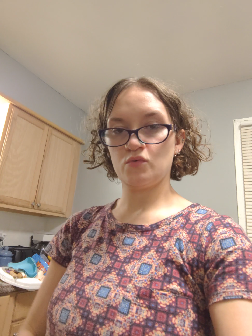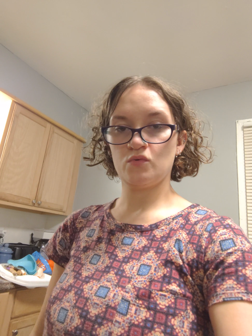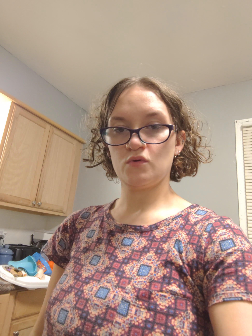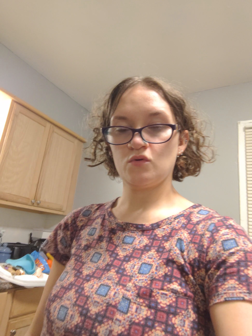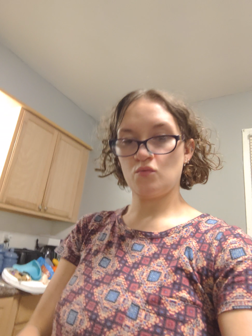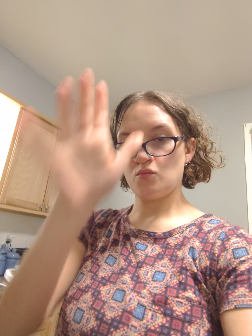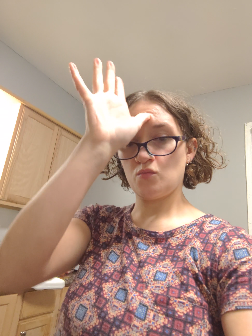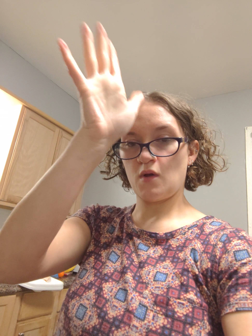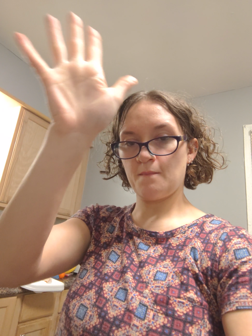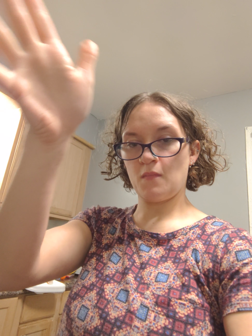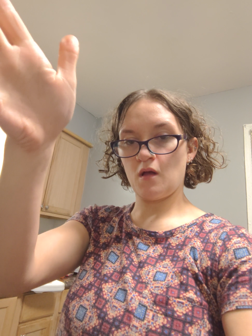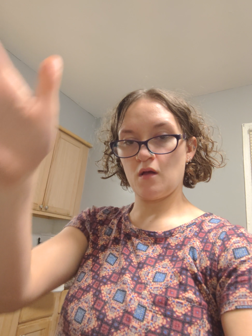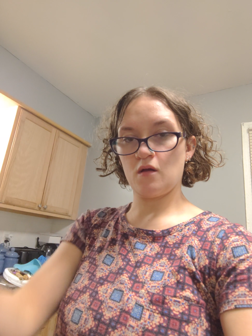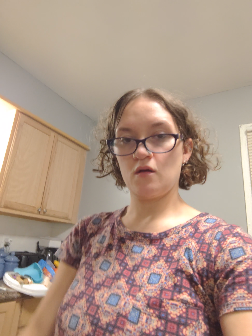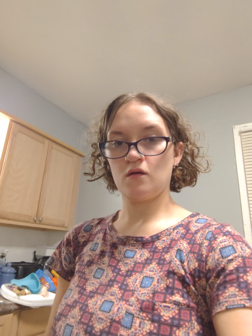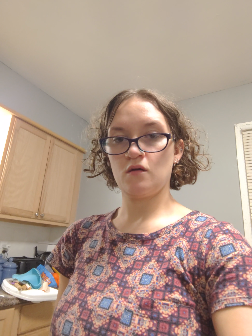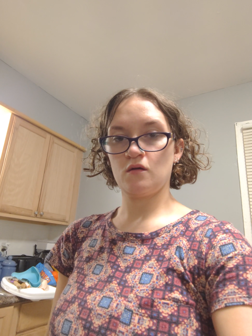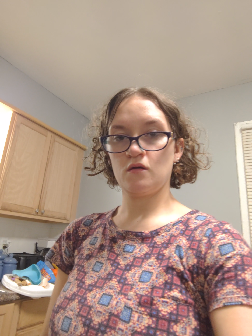grandpa